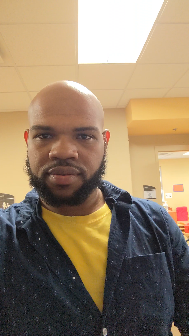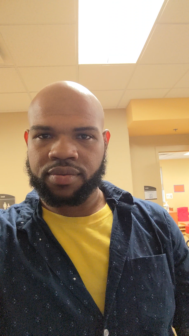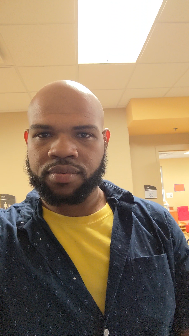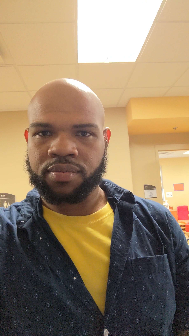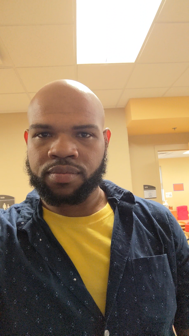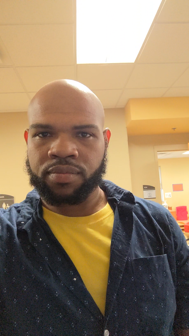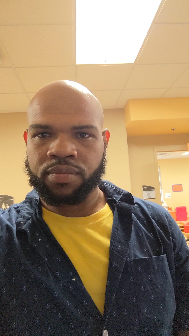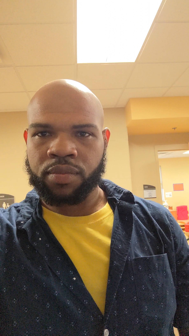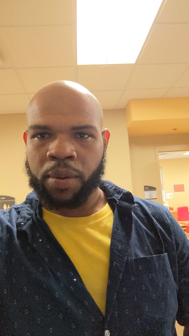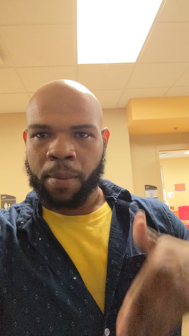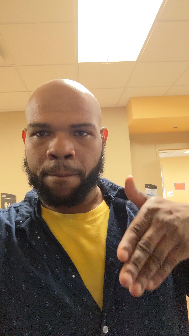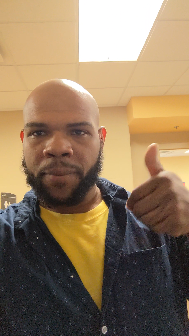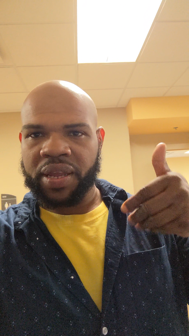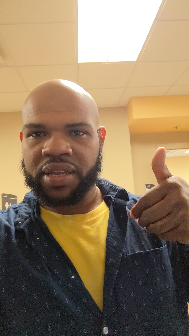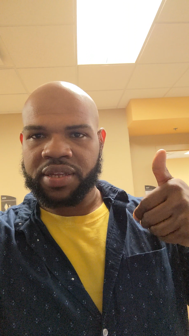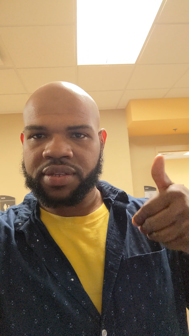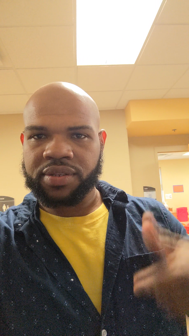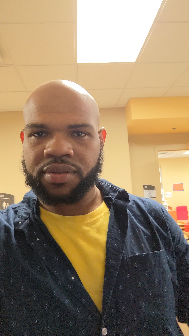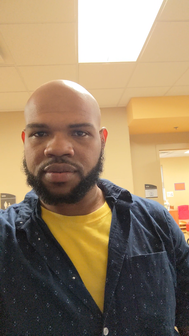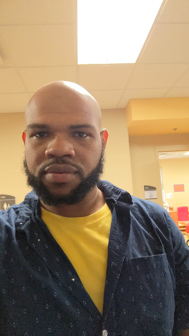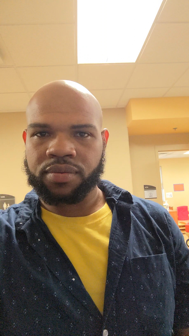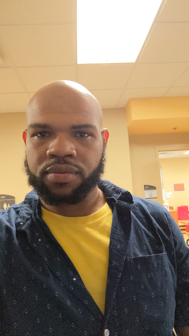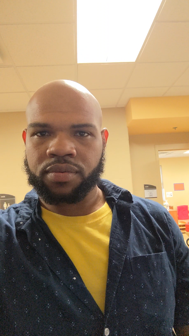pants